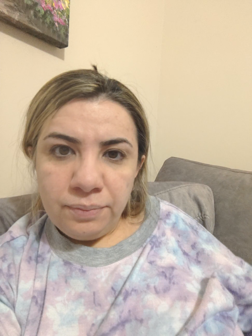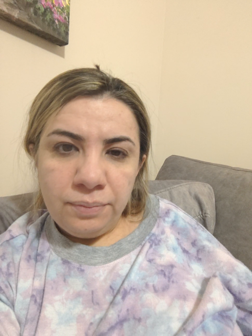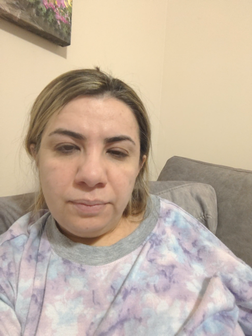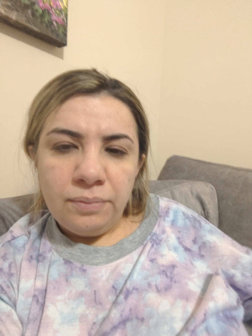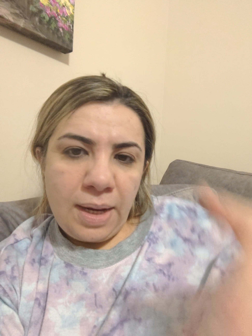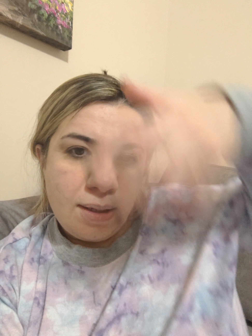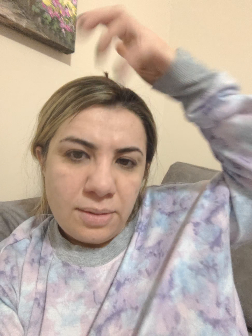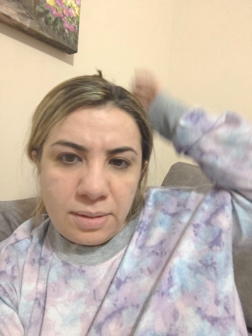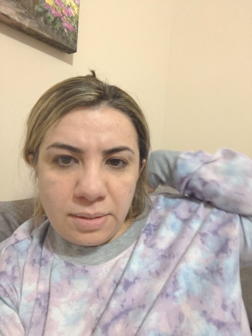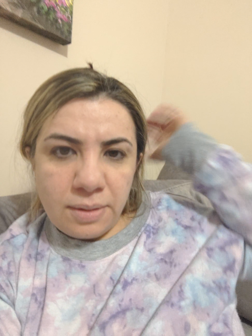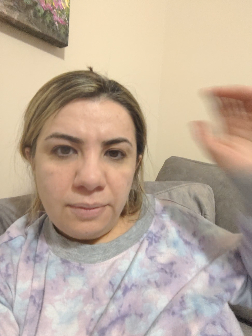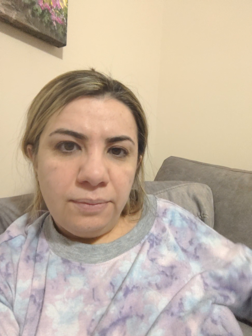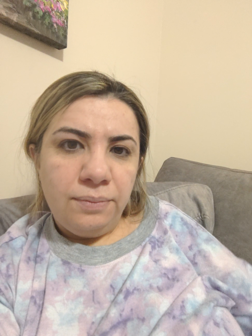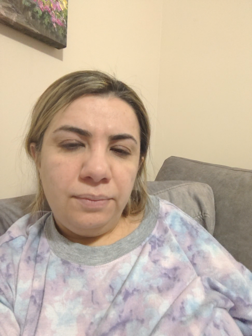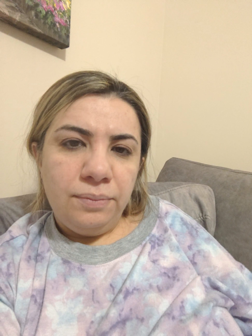lion